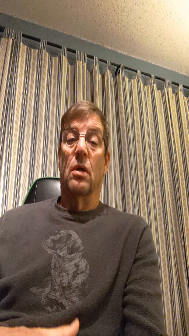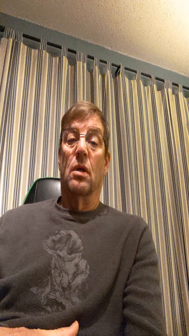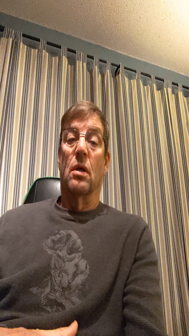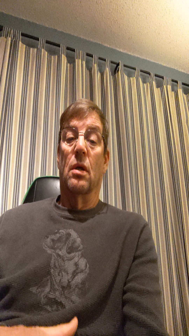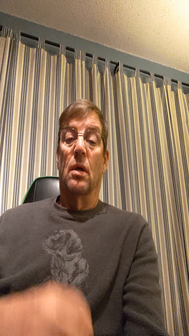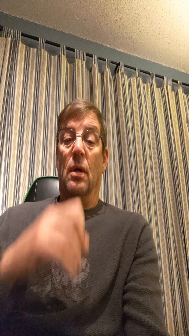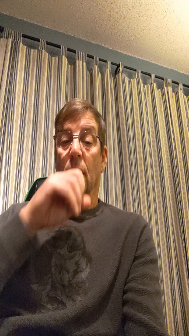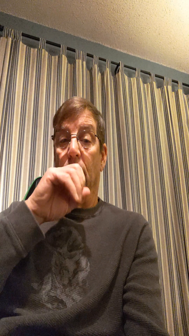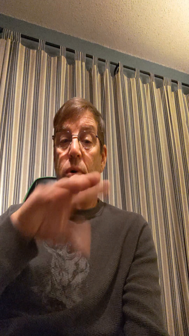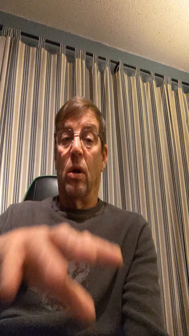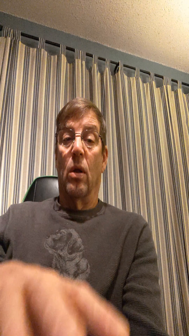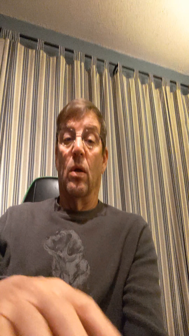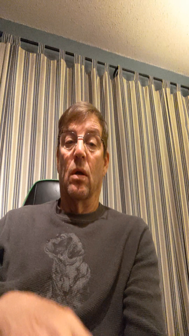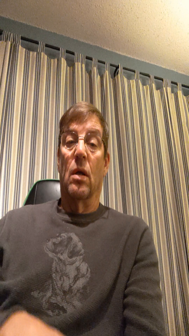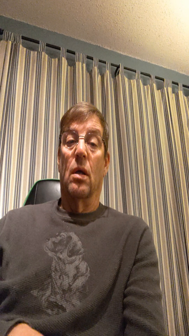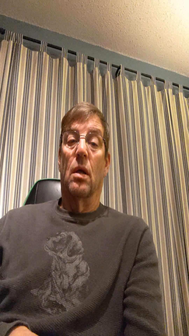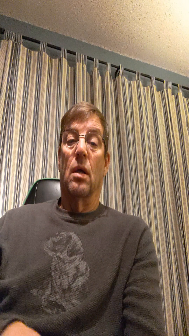blow